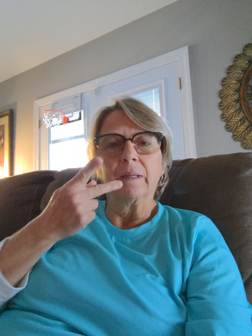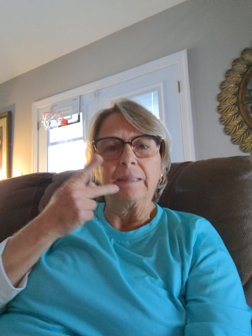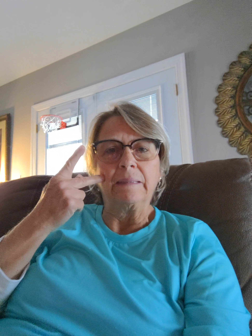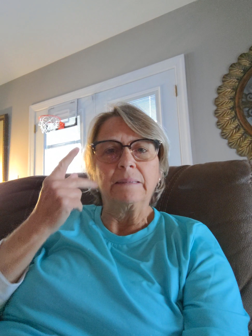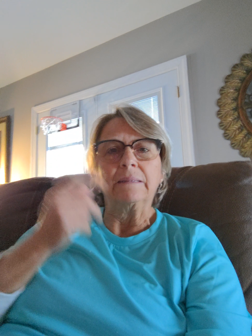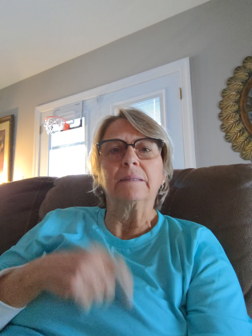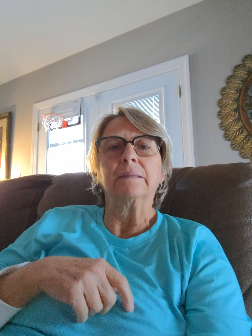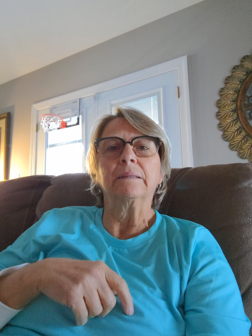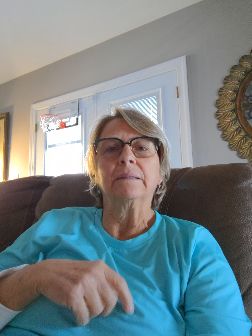kiss